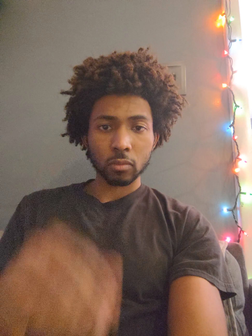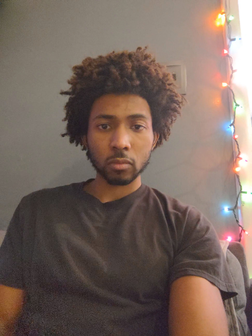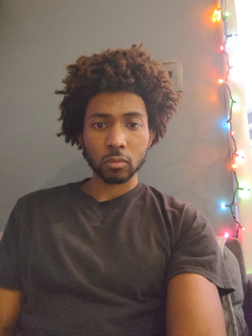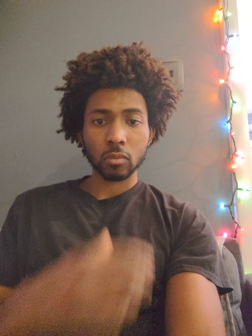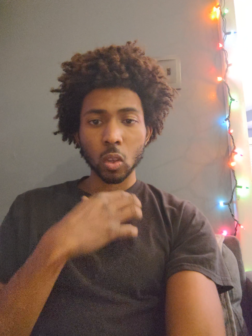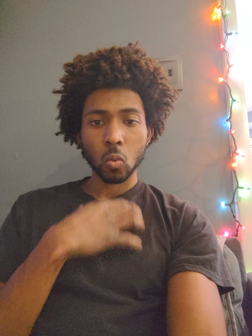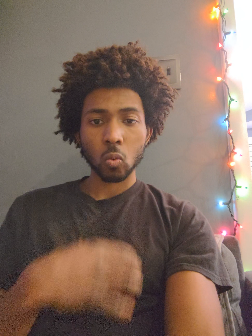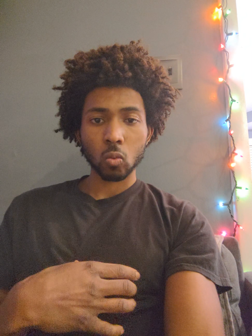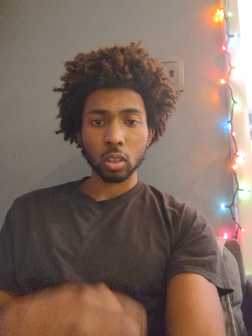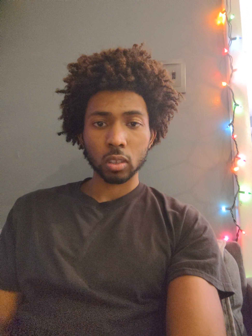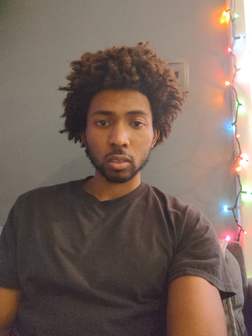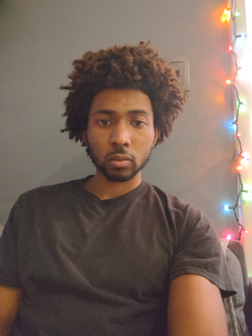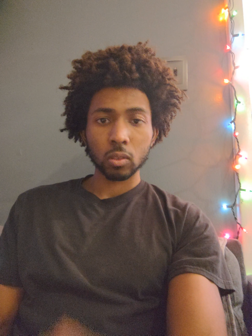hungry